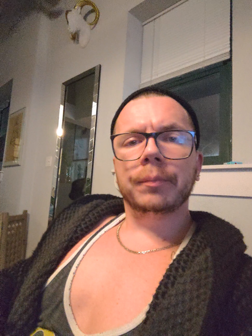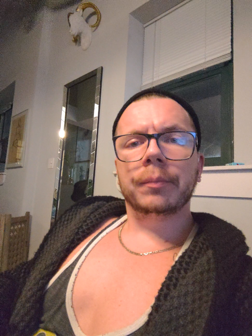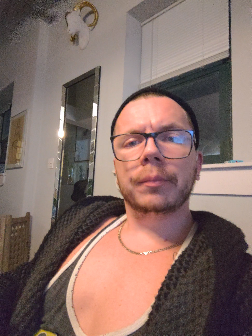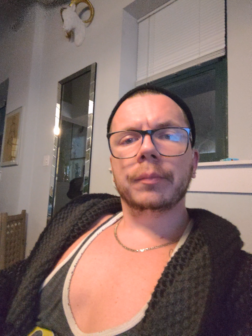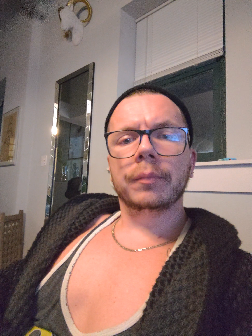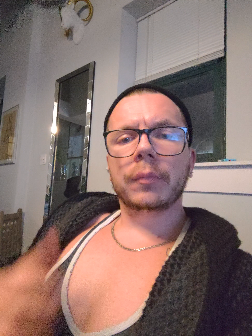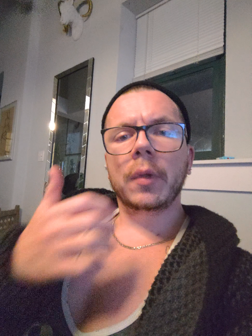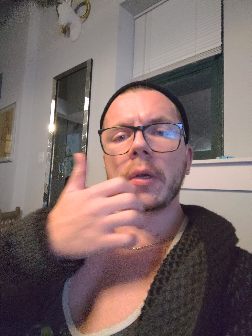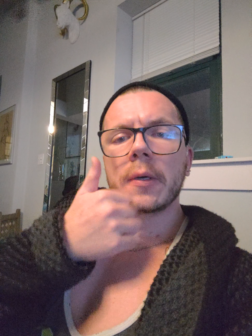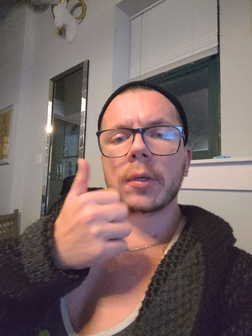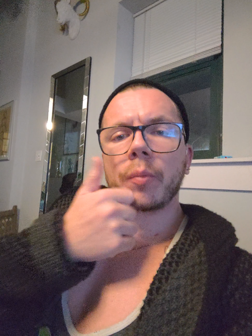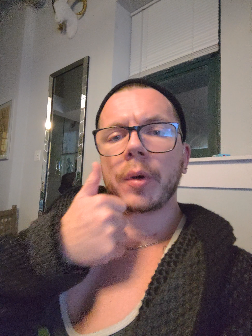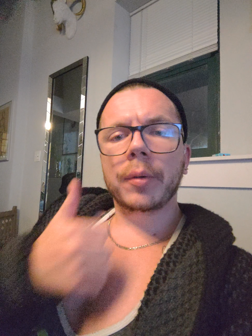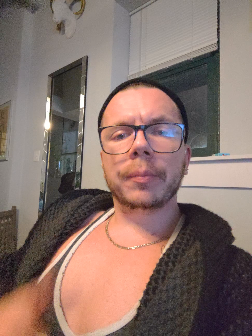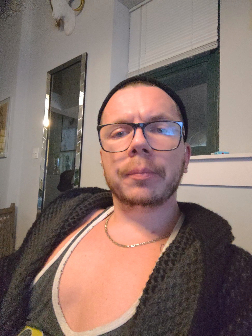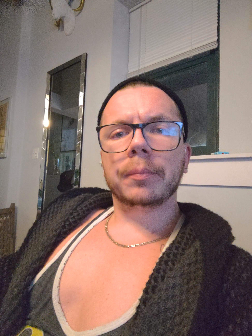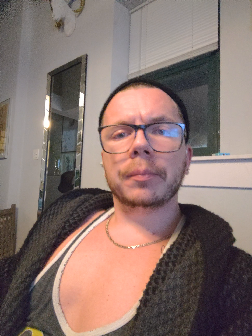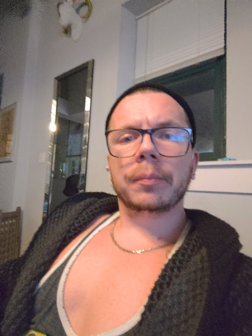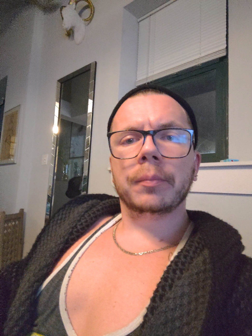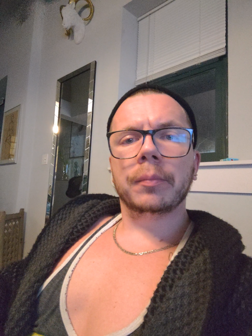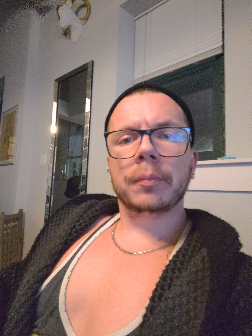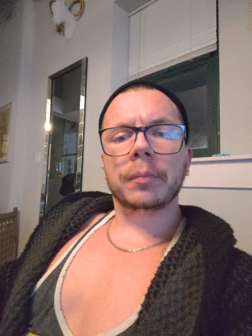underwear